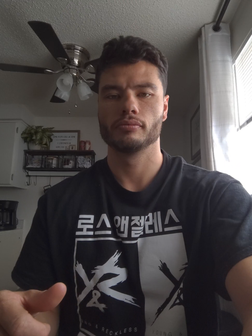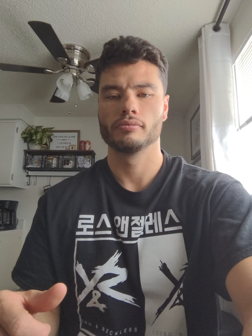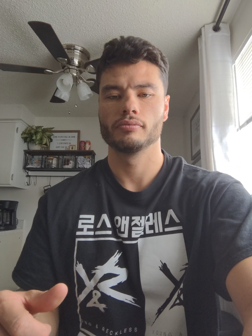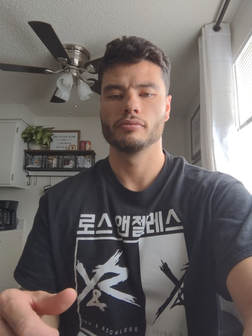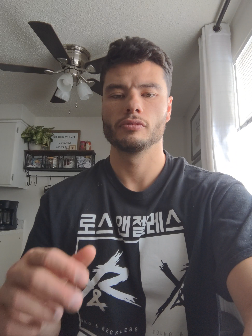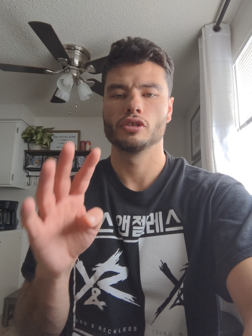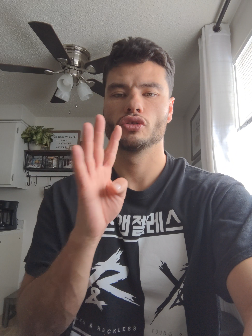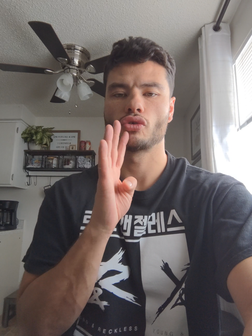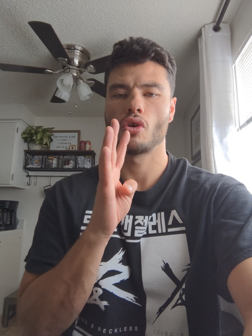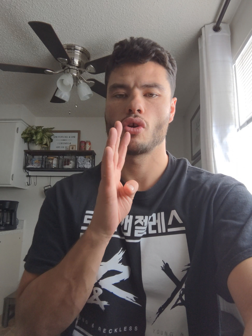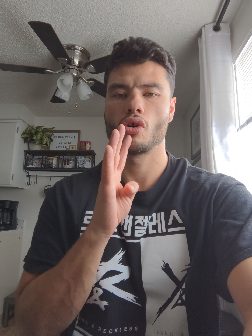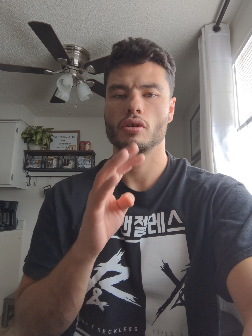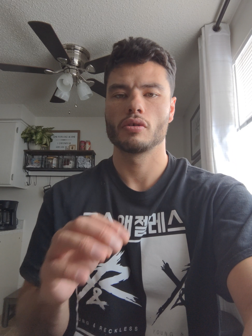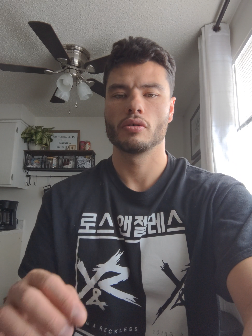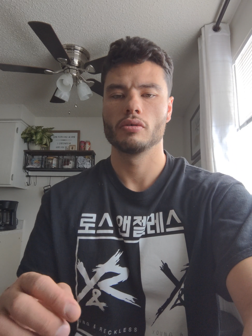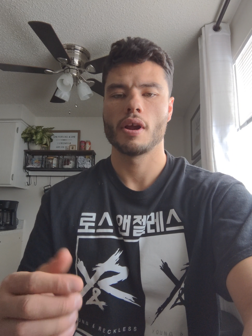talk